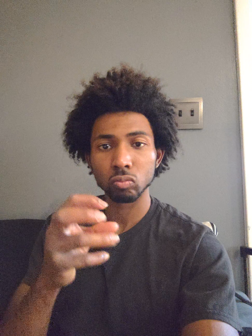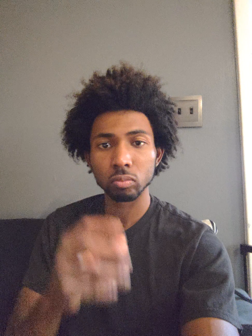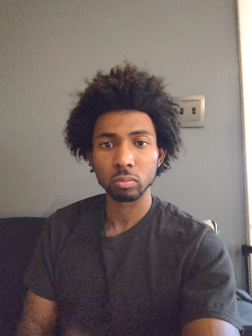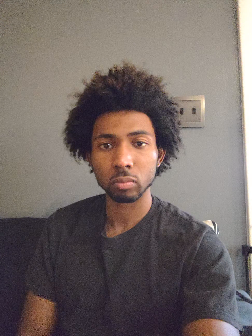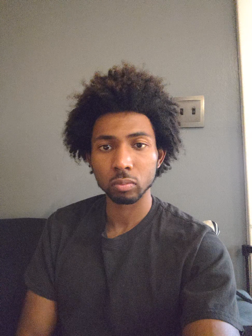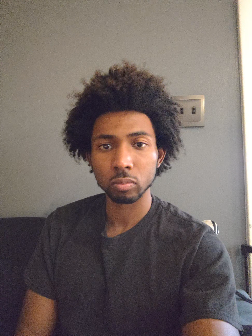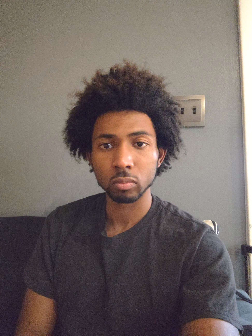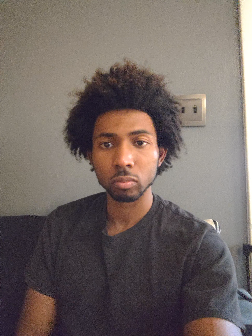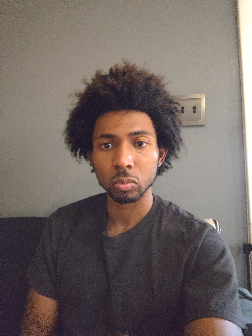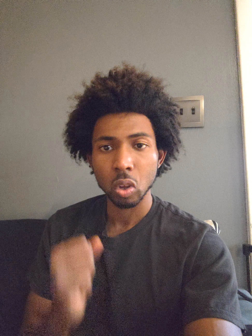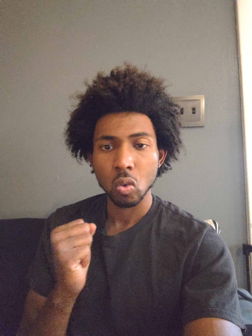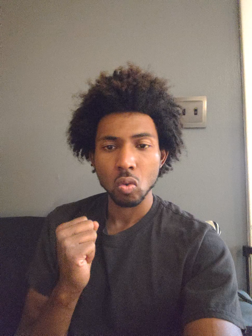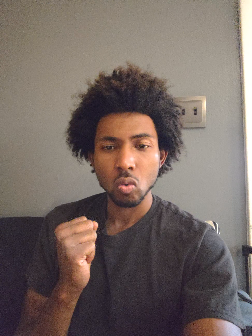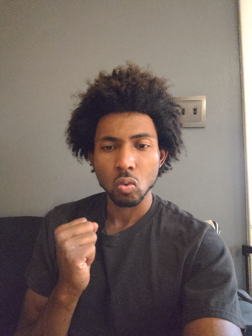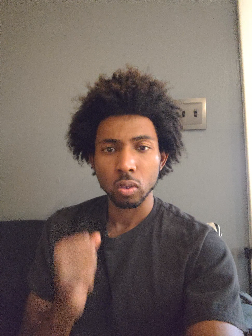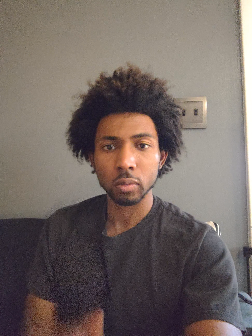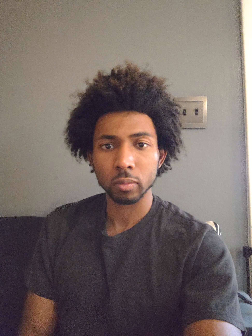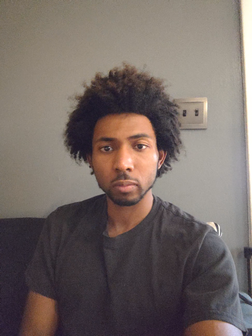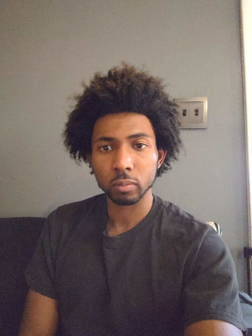cold